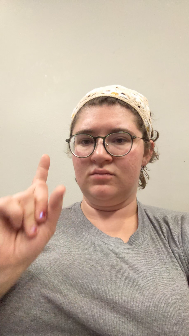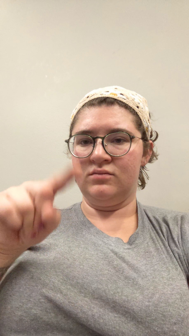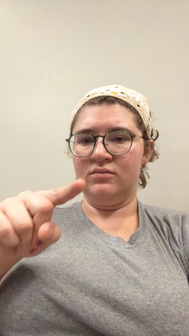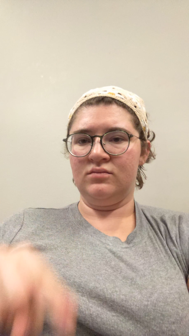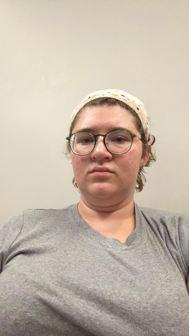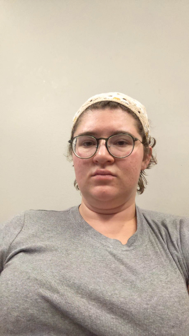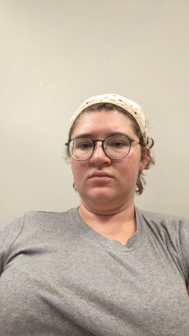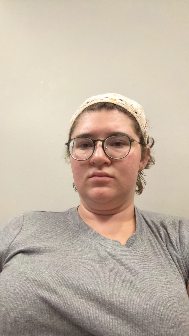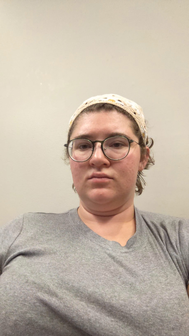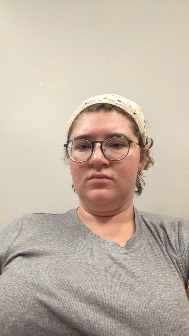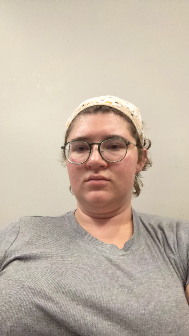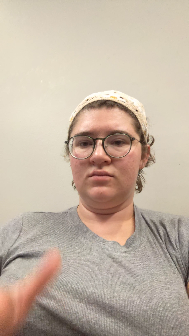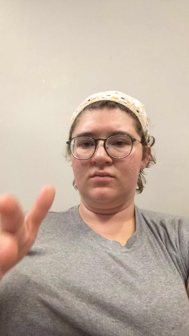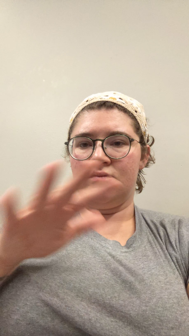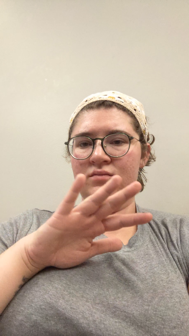cover